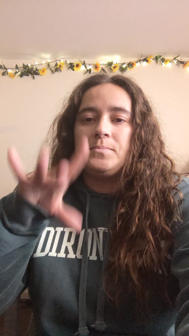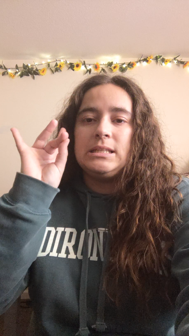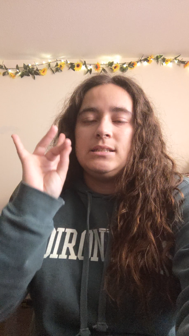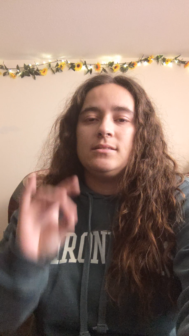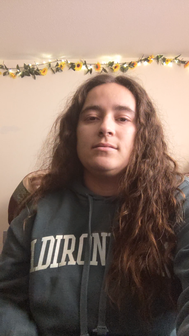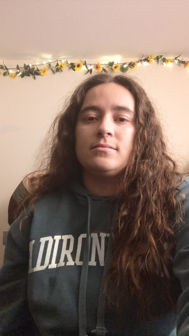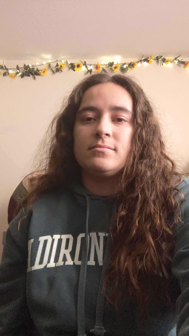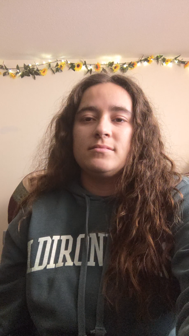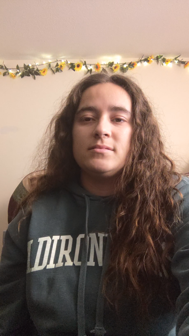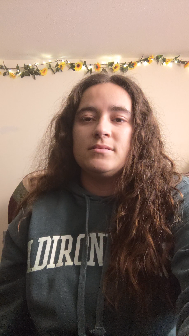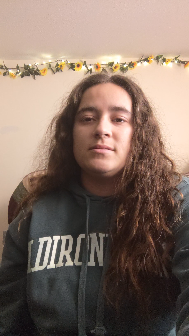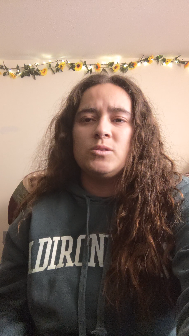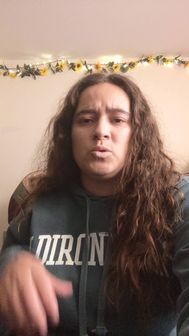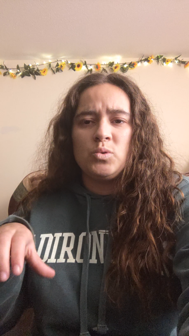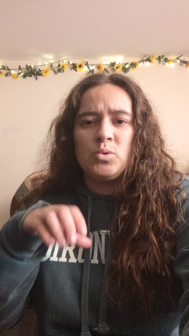does